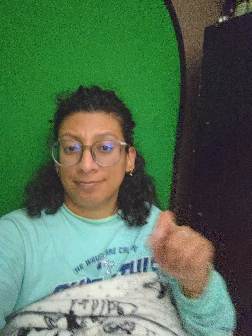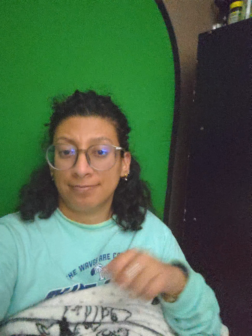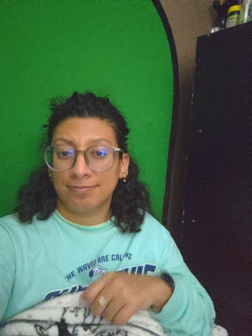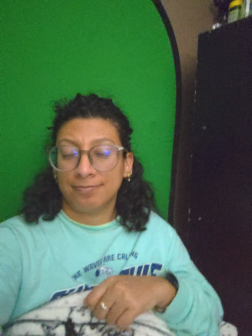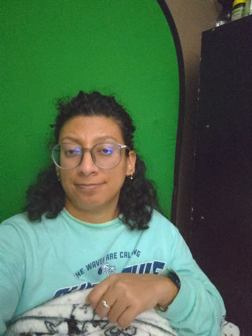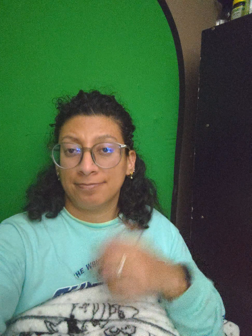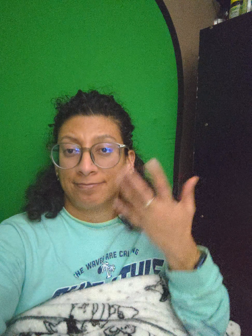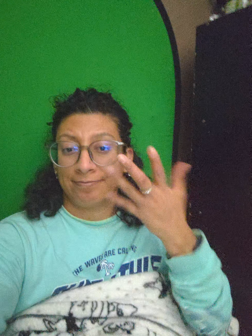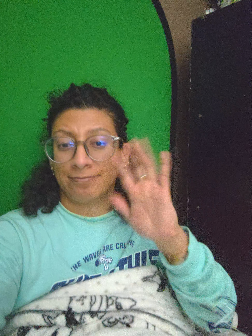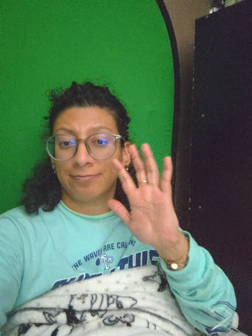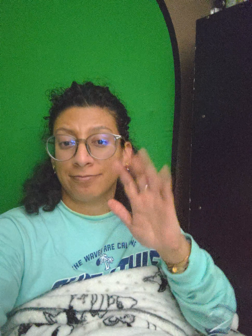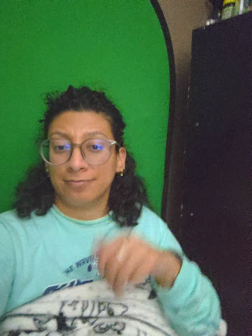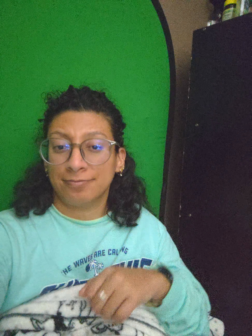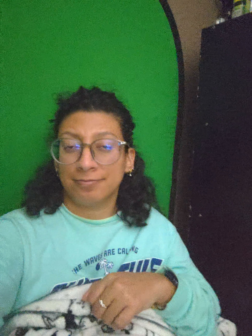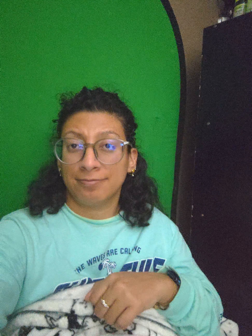finish